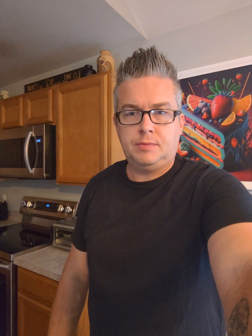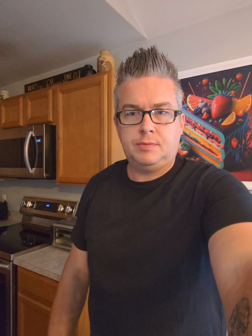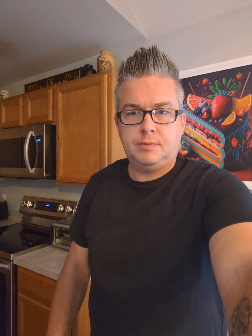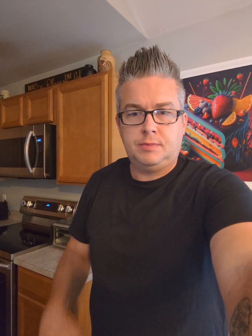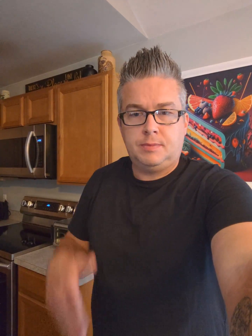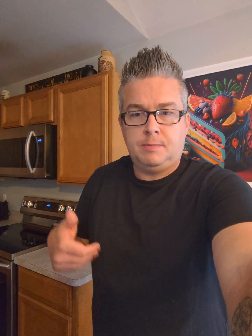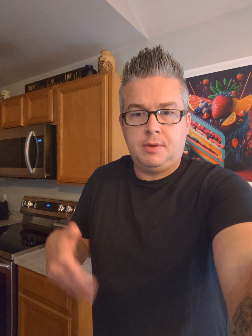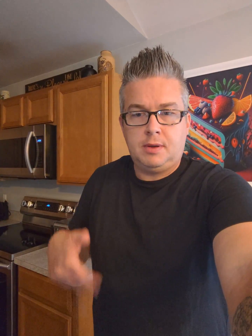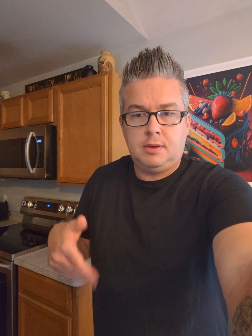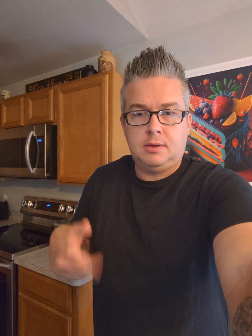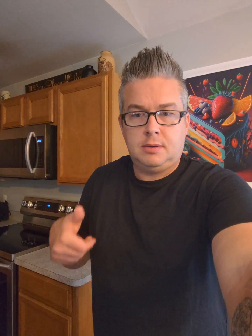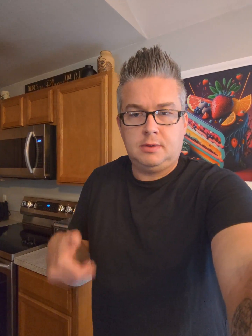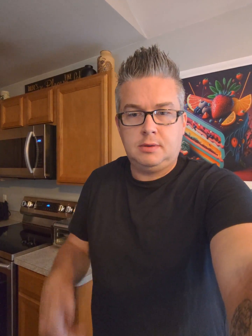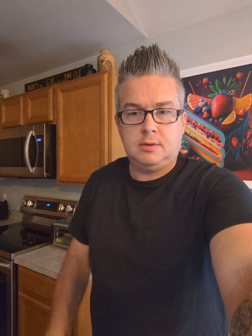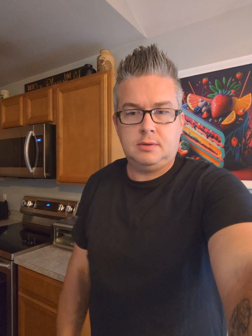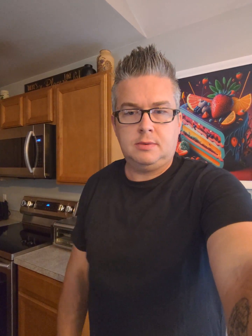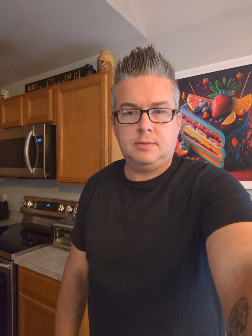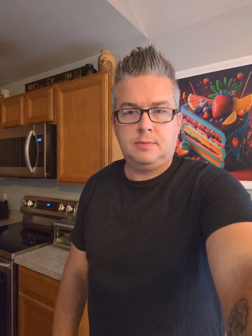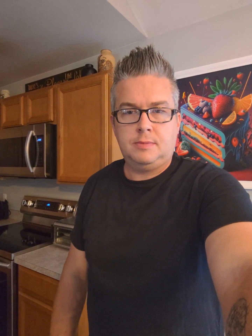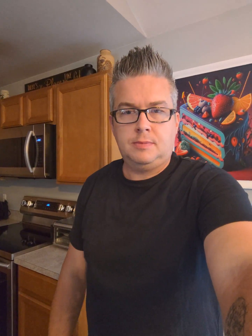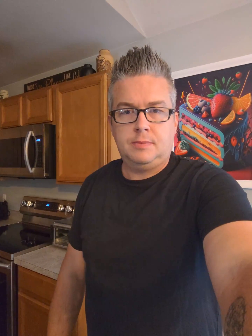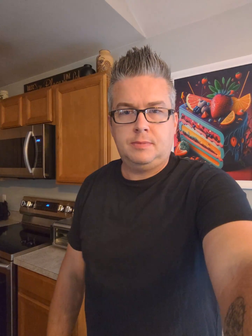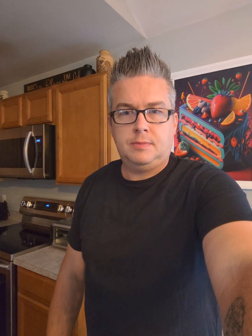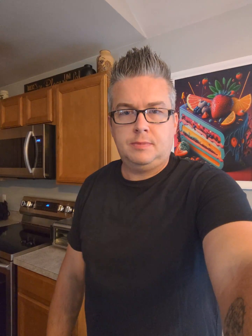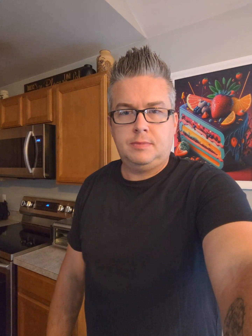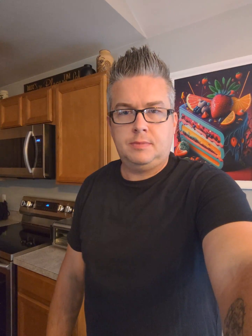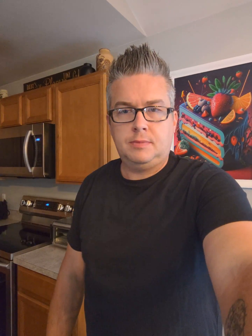pants